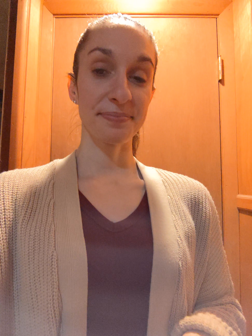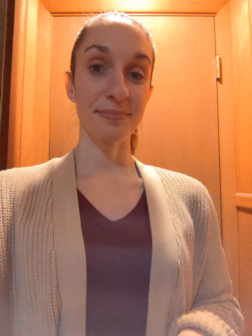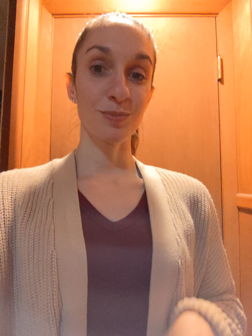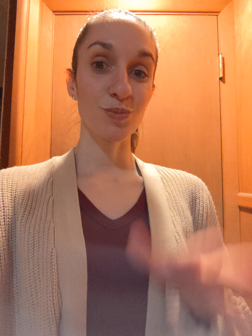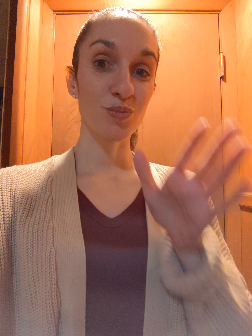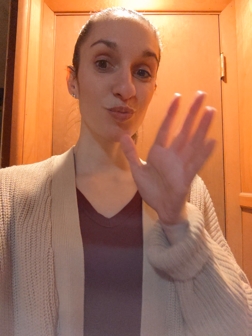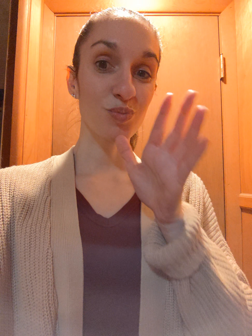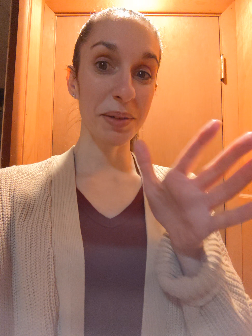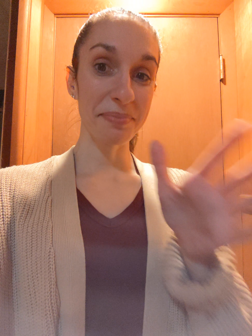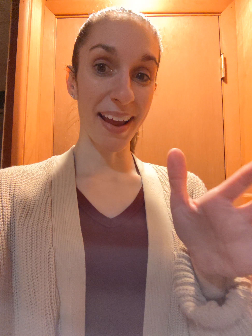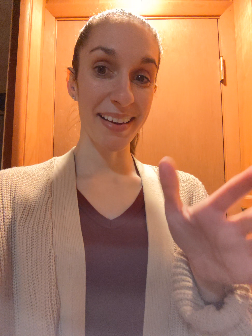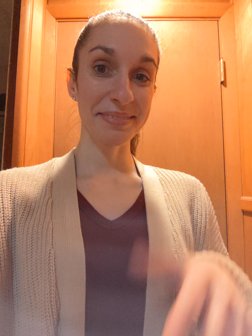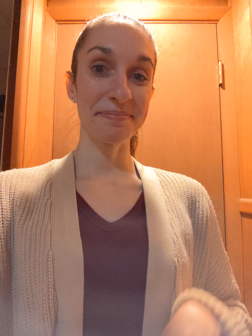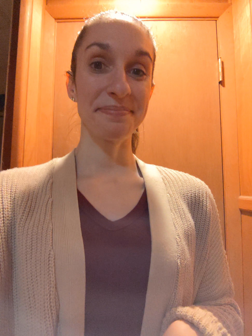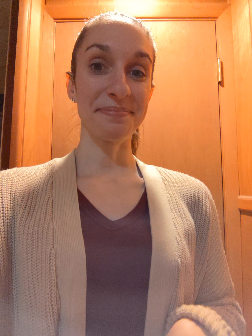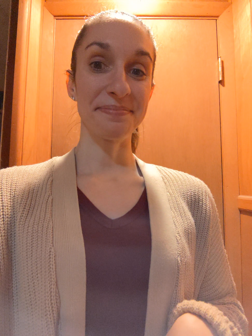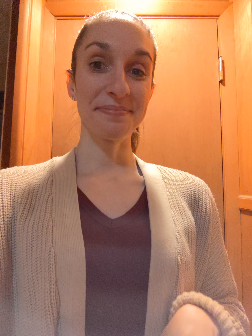grandma